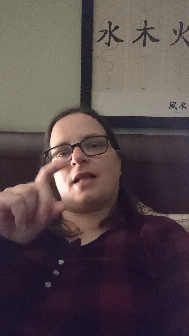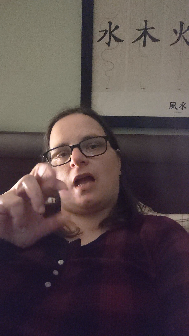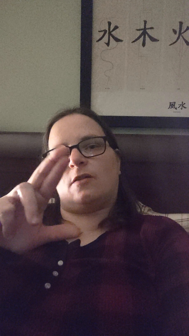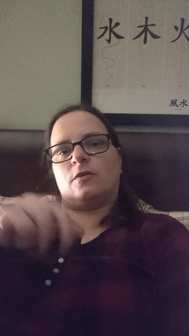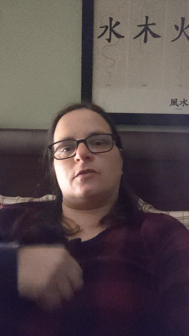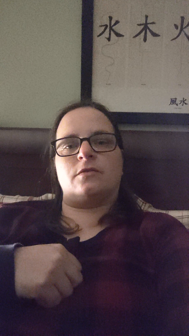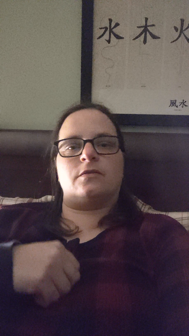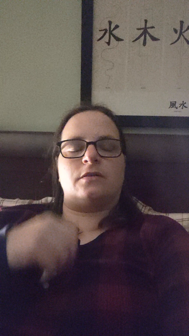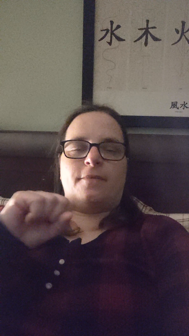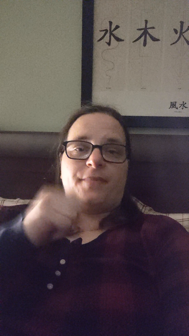break